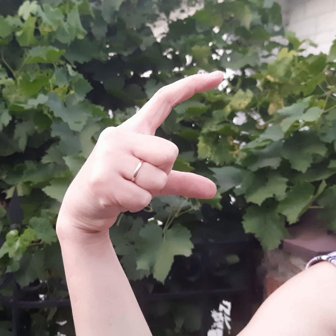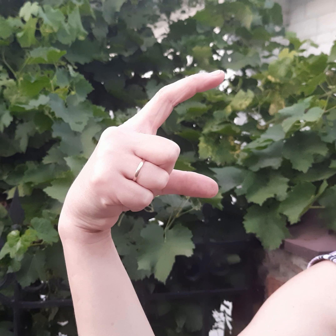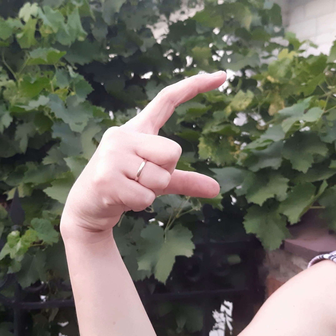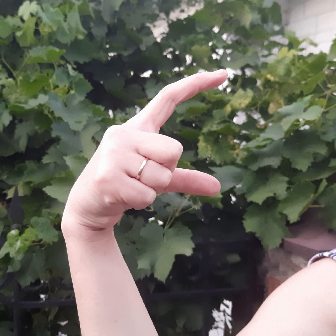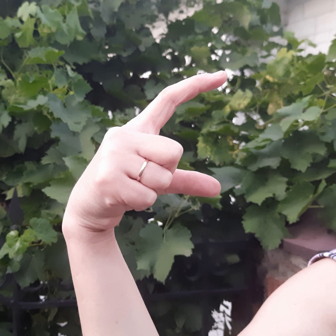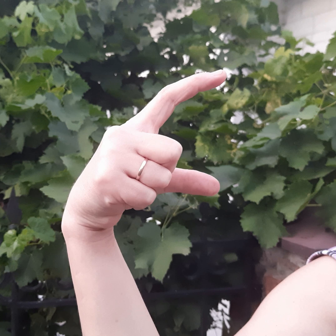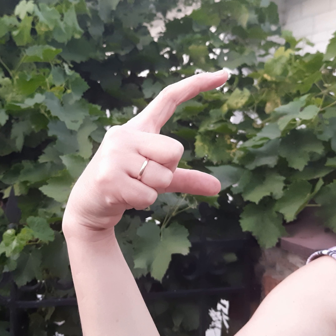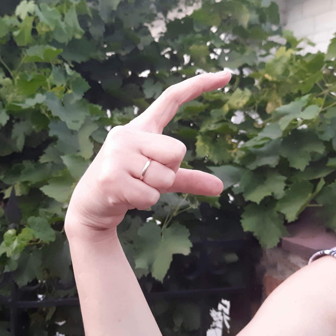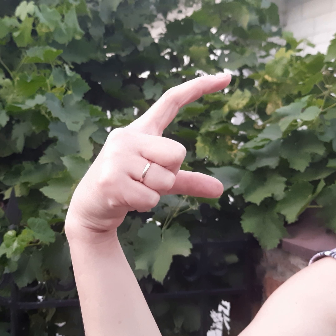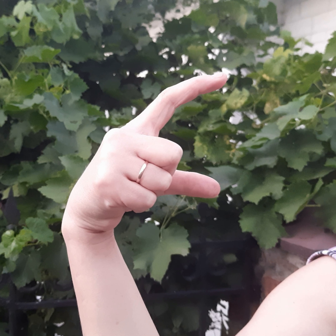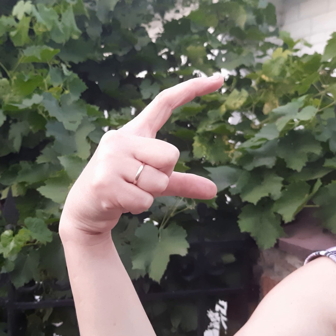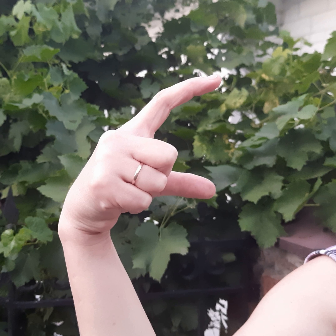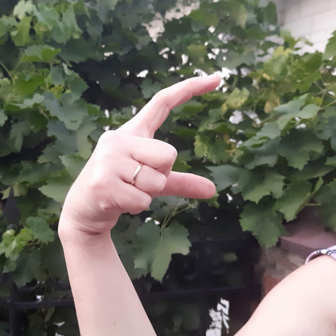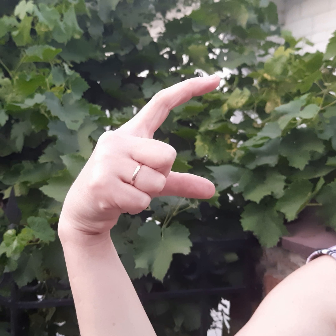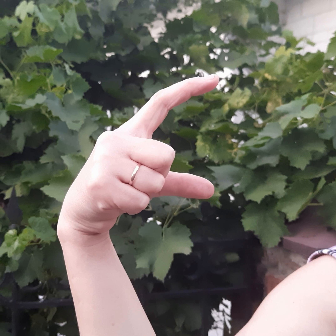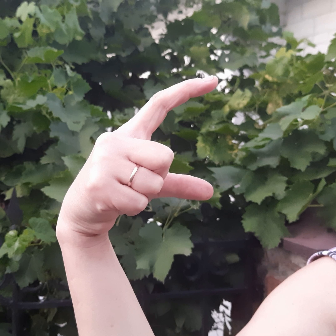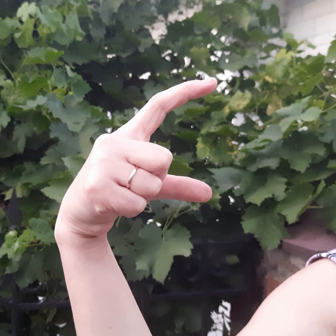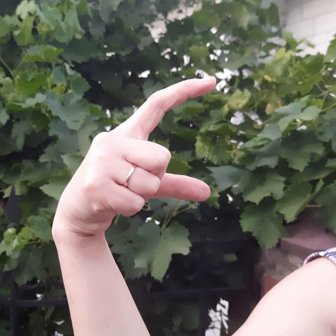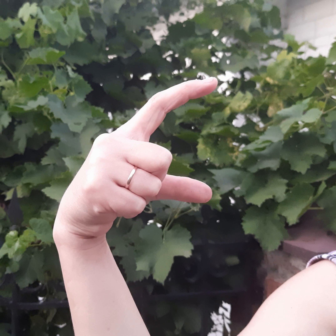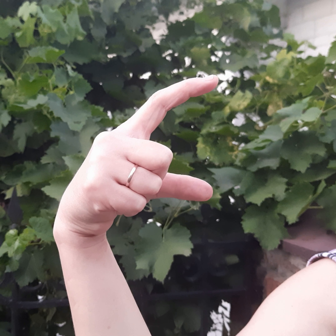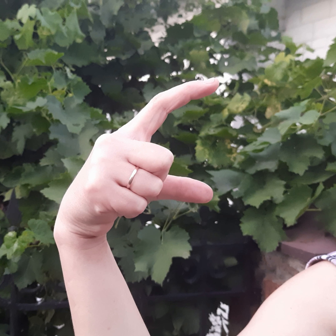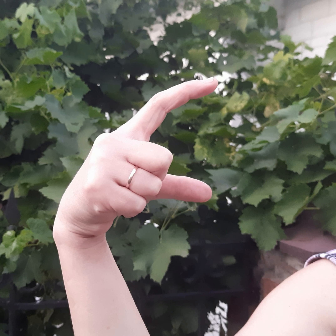Є